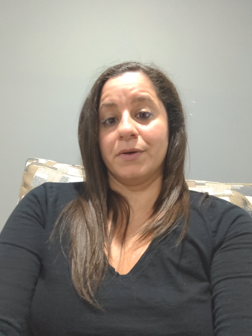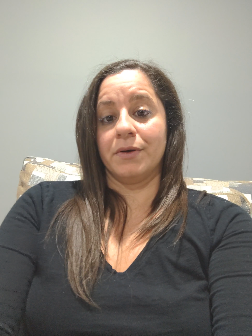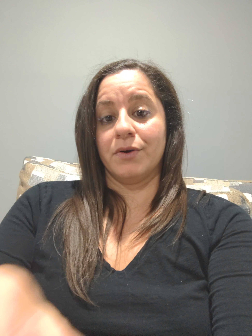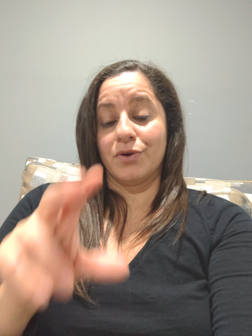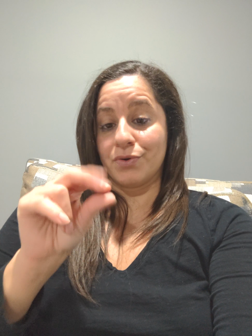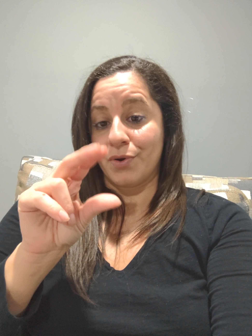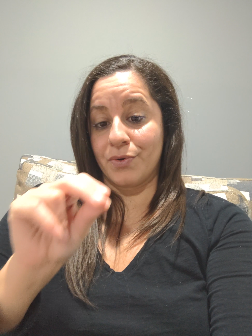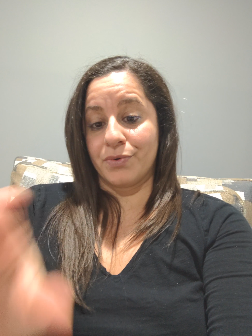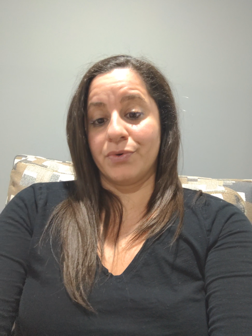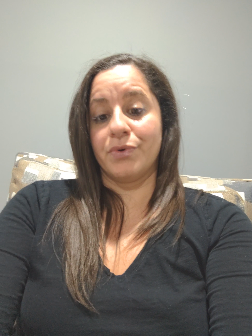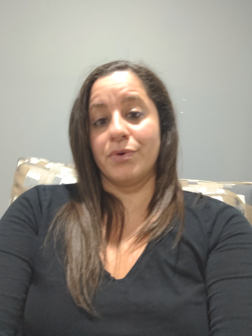no